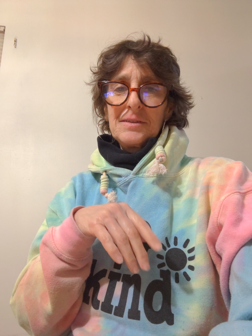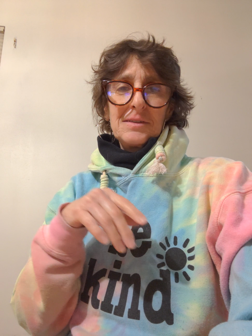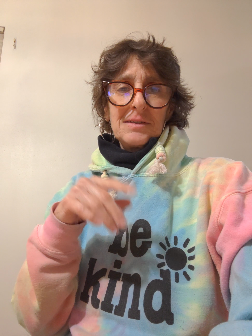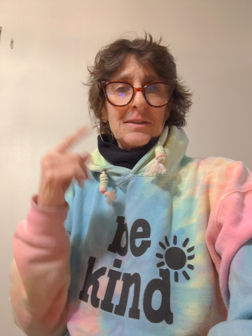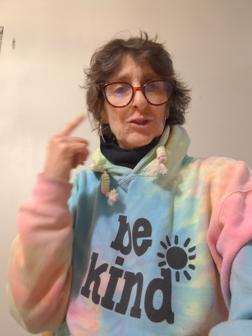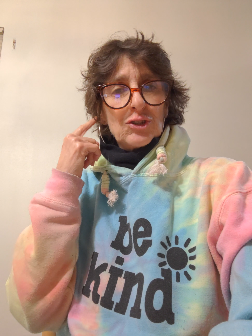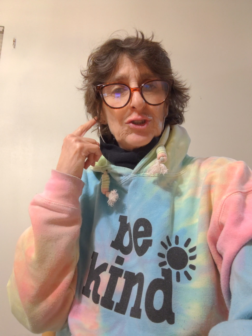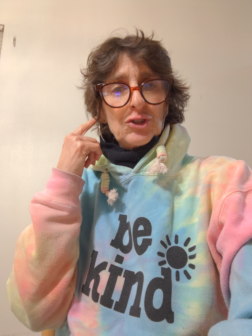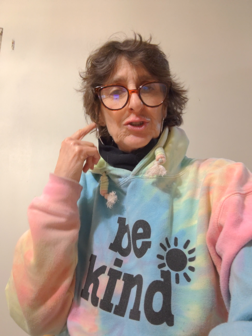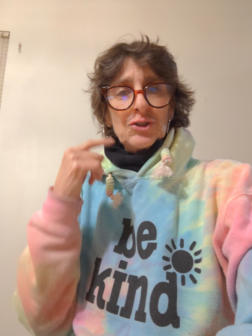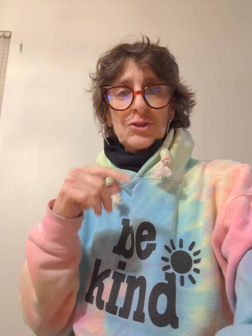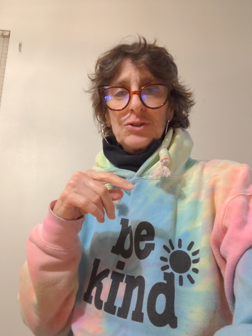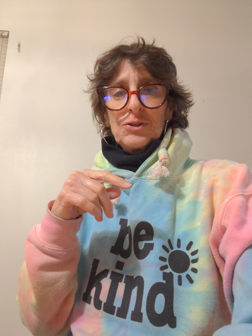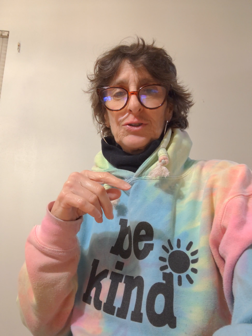hear